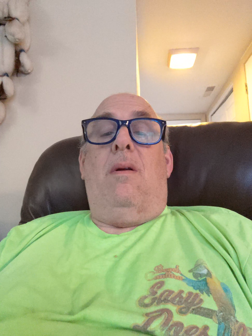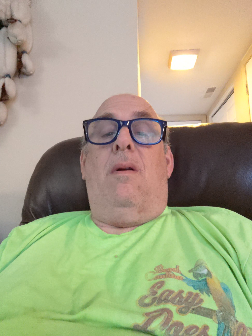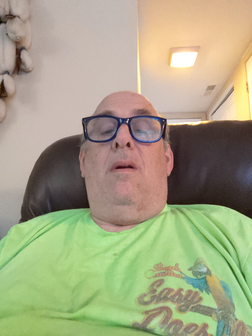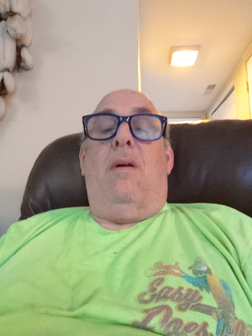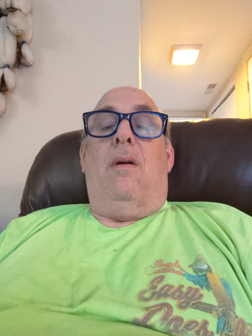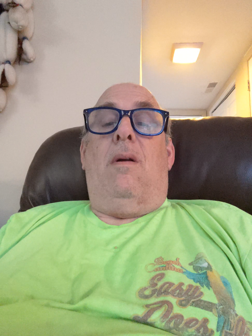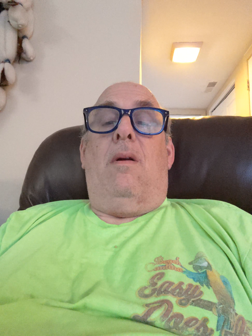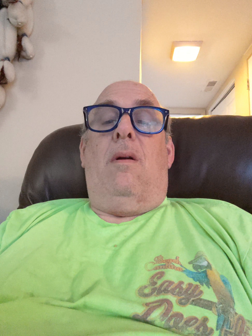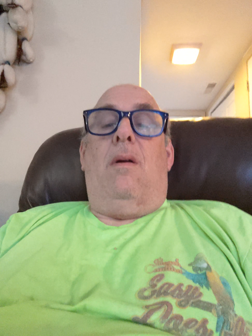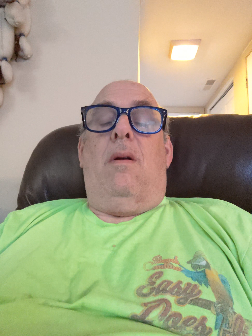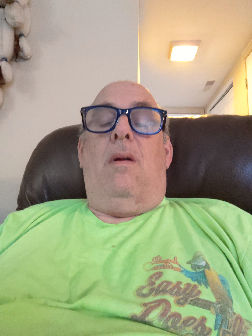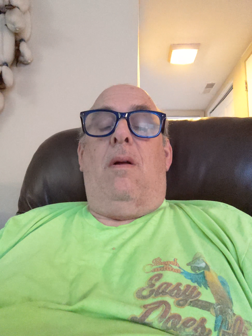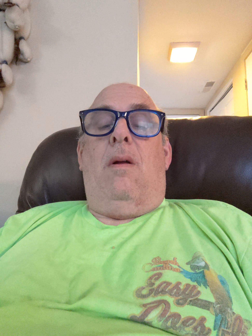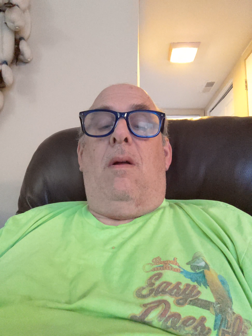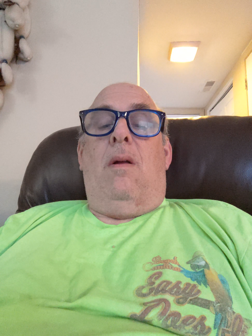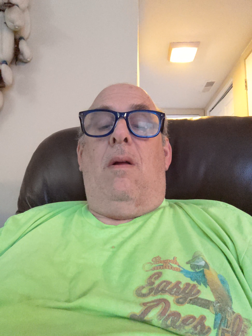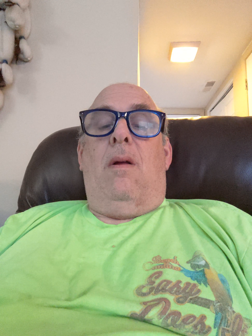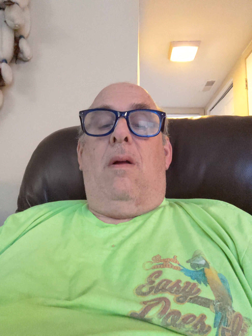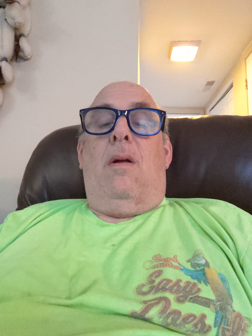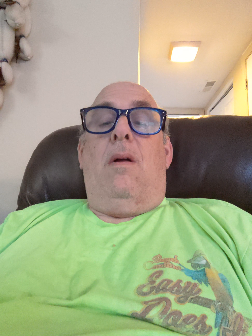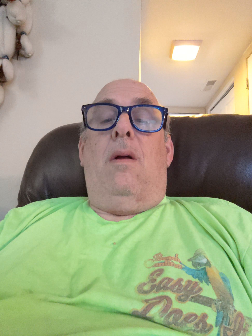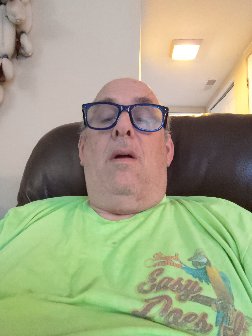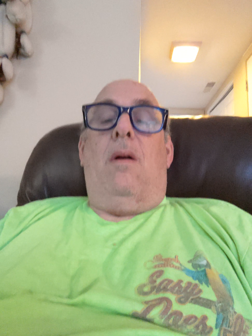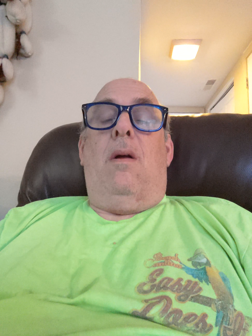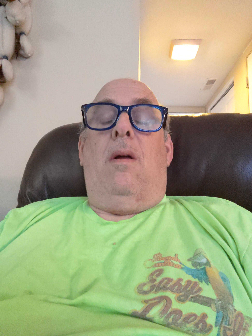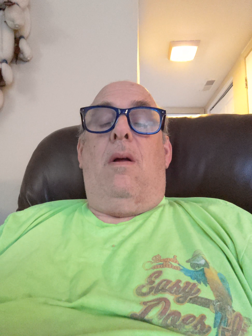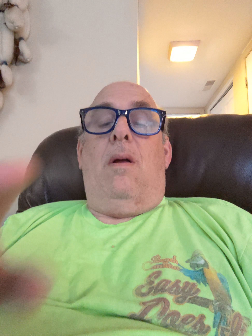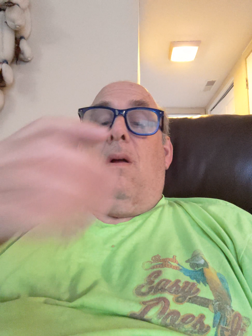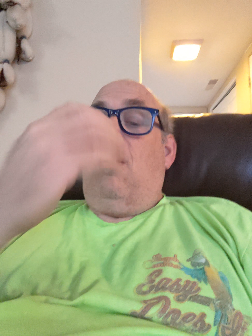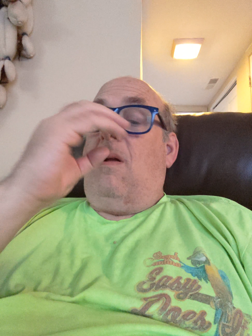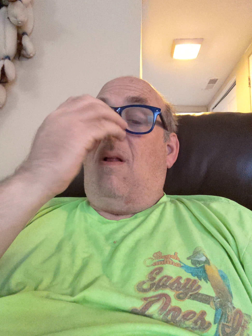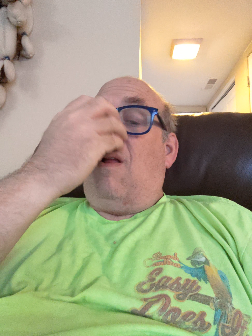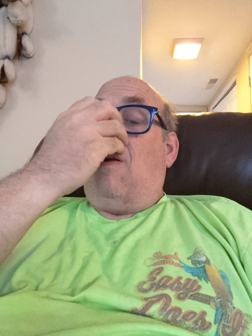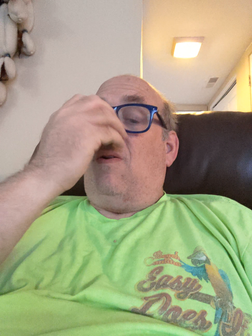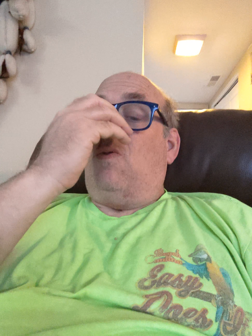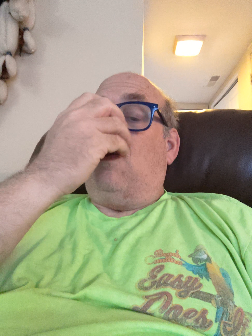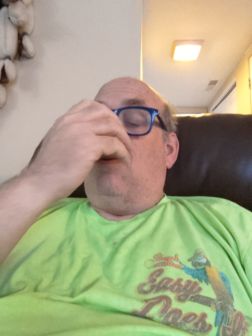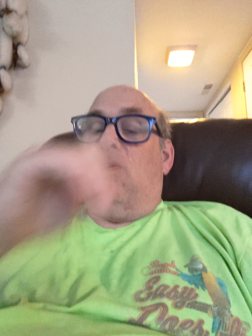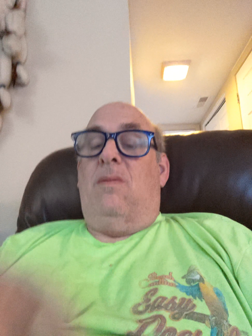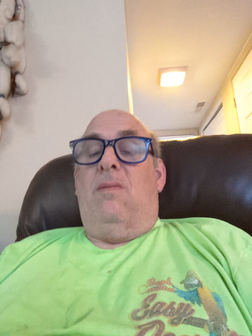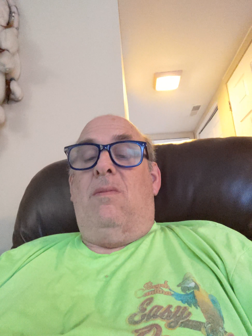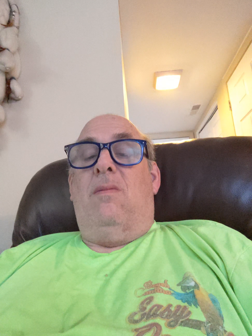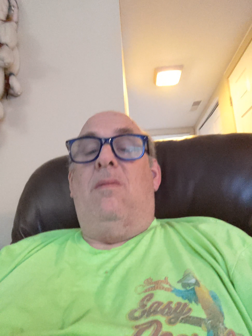clown